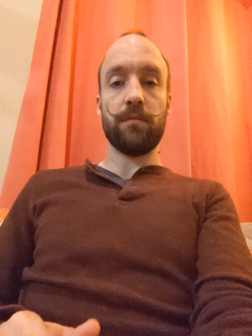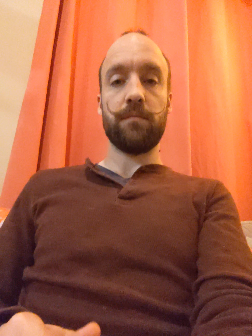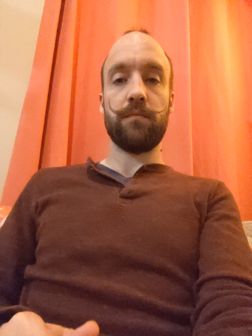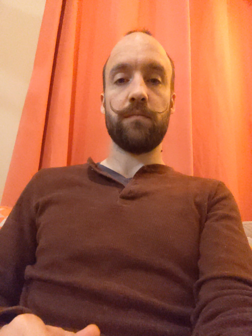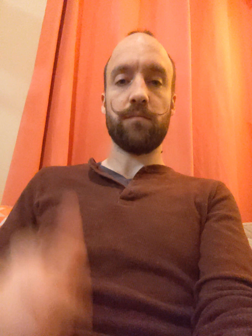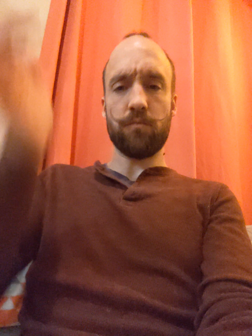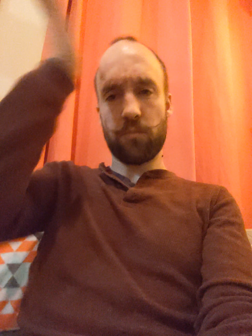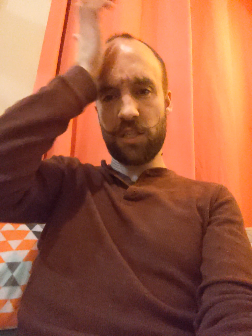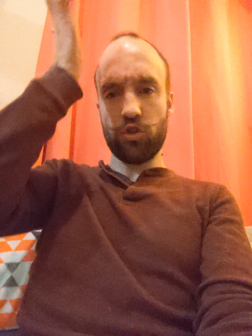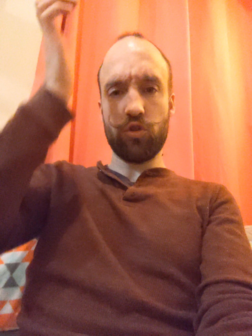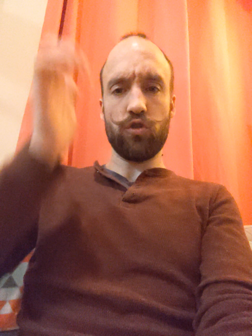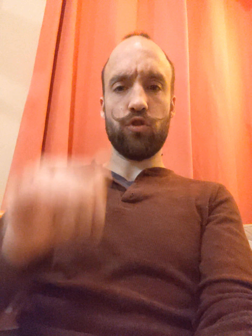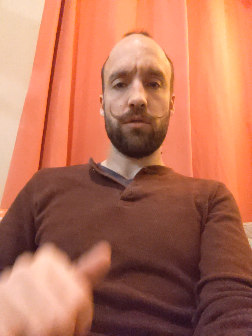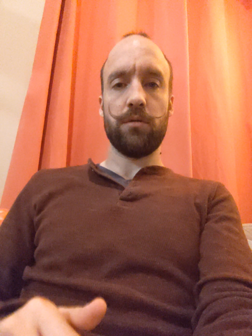garbage